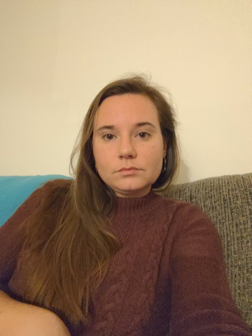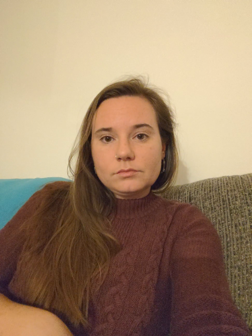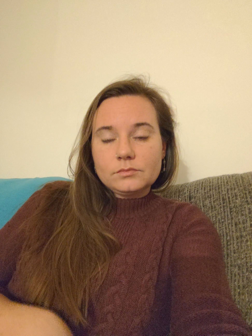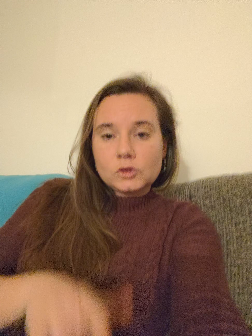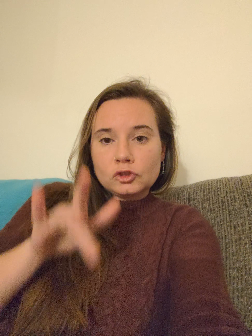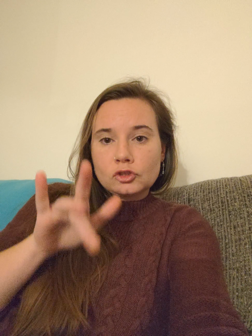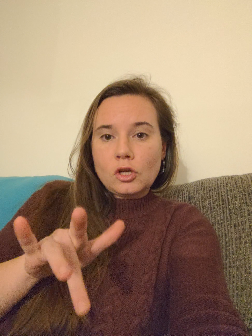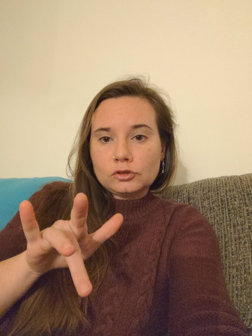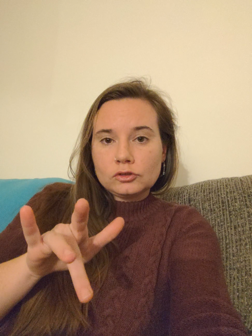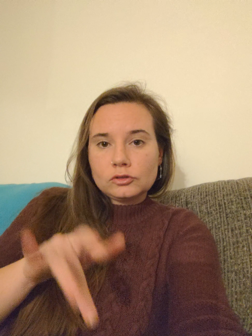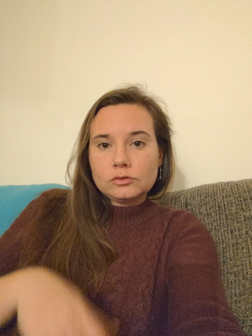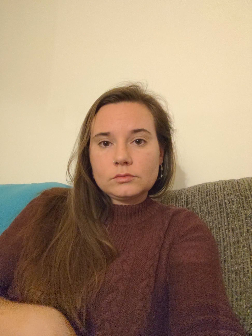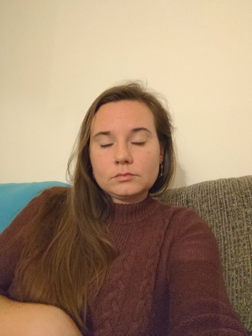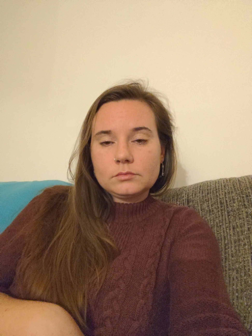touch